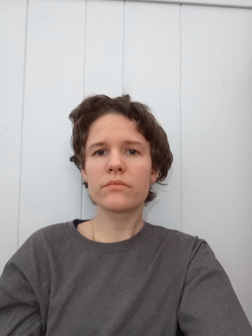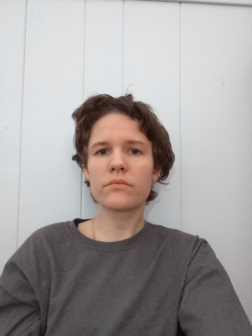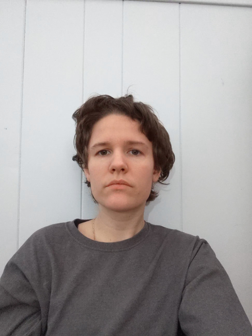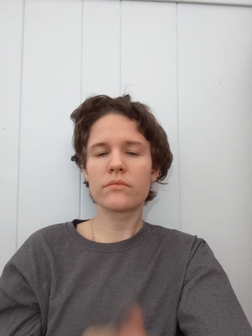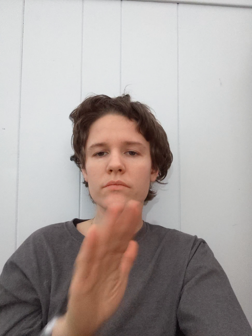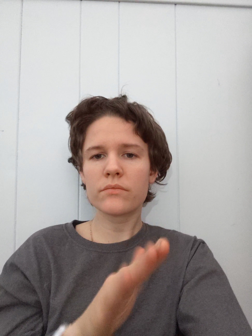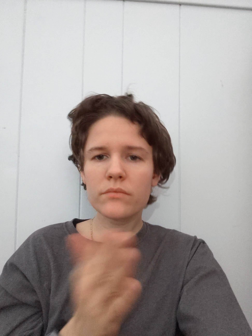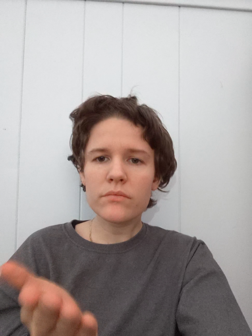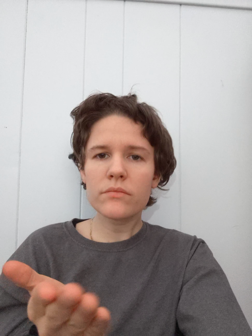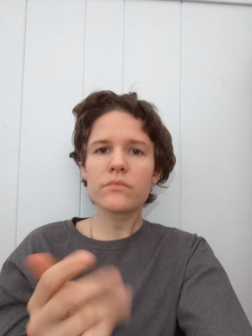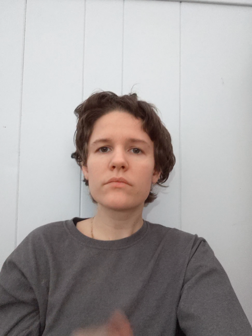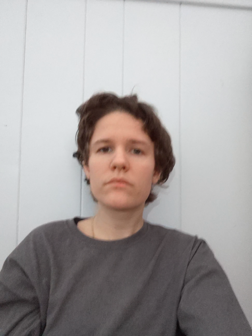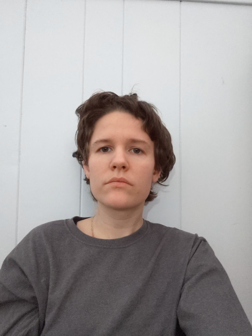book